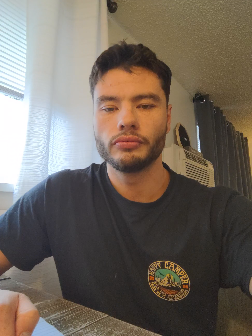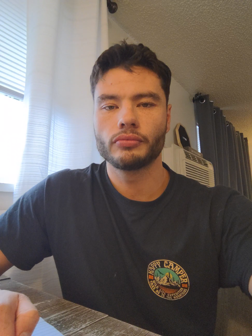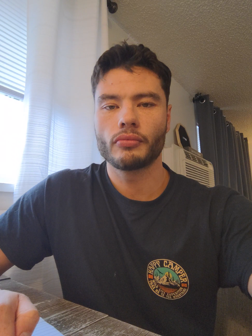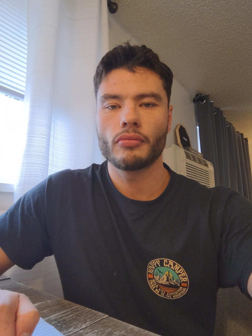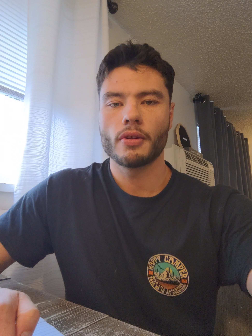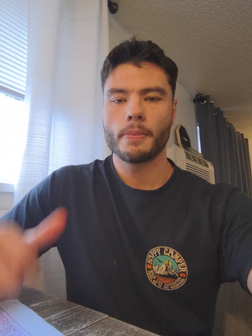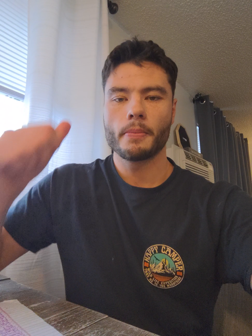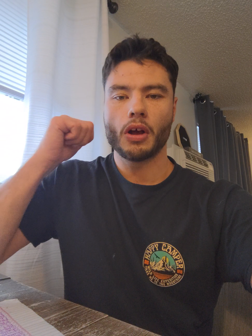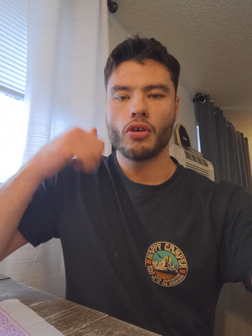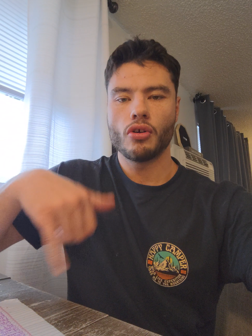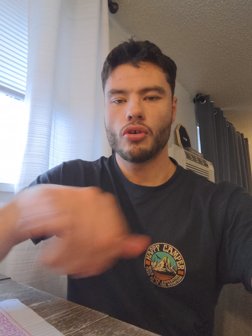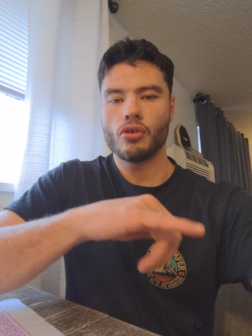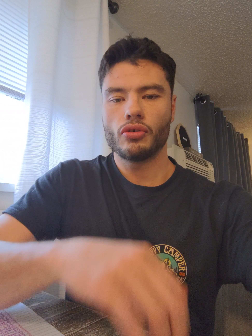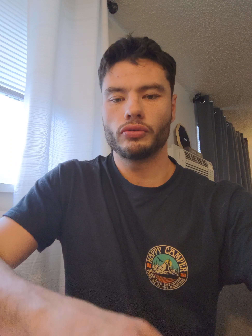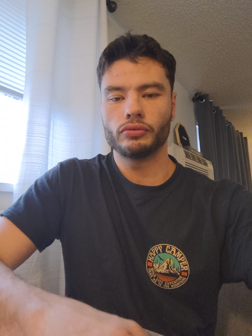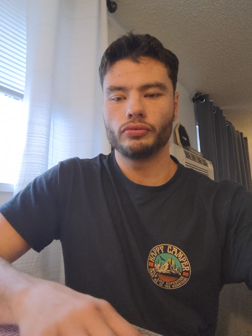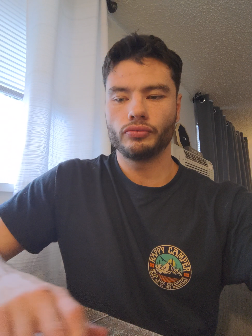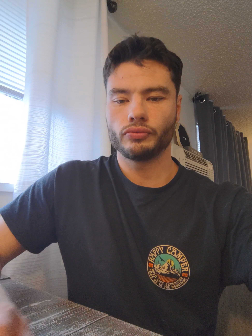backyard